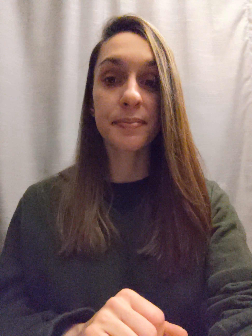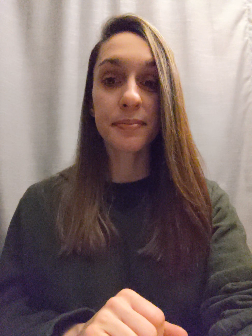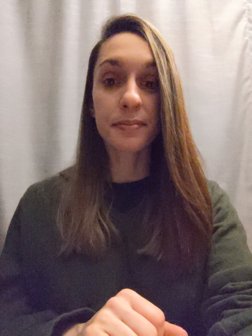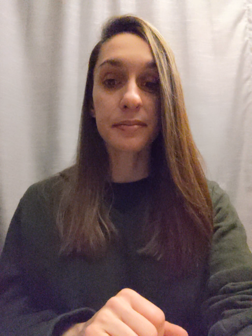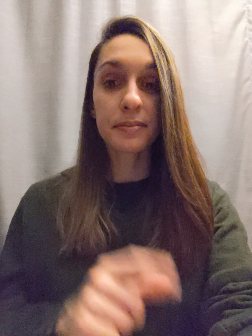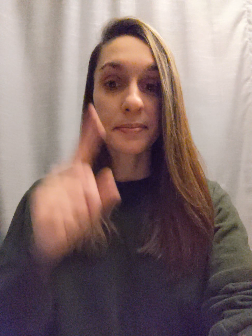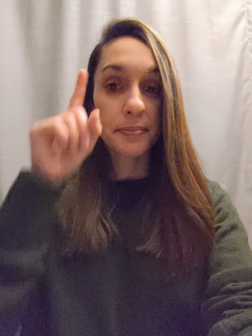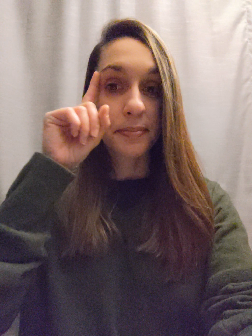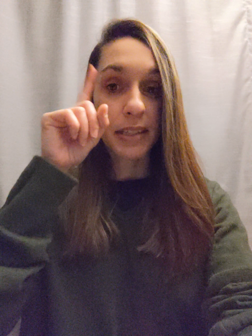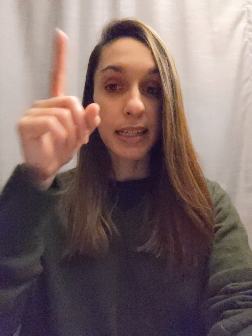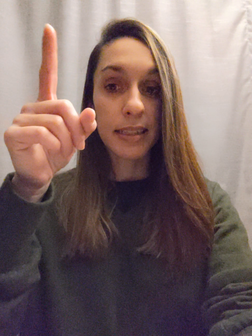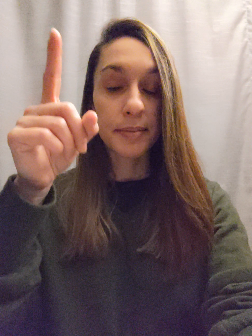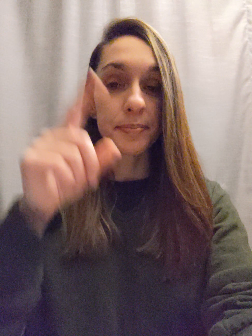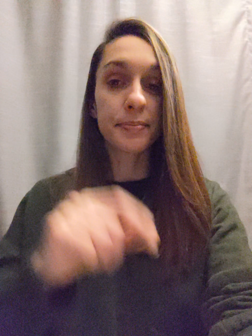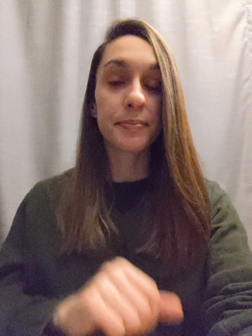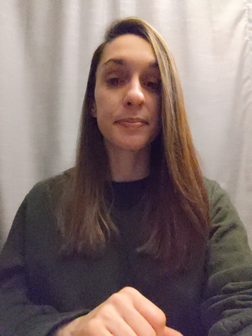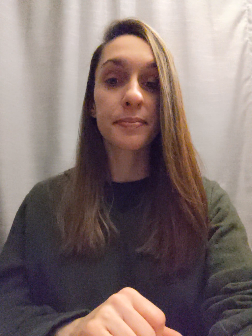penny